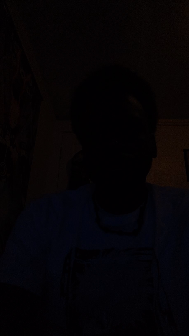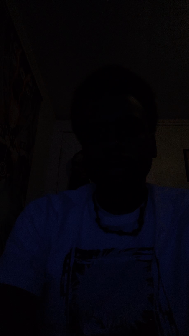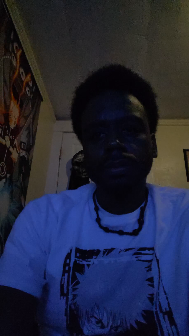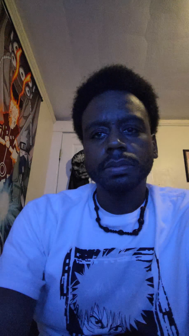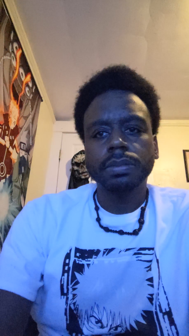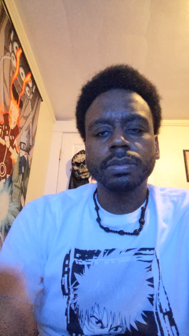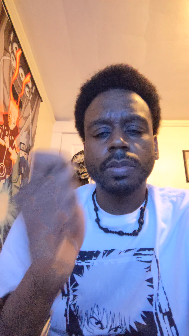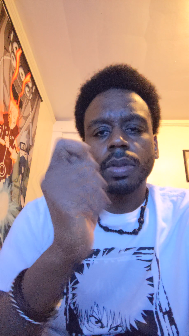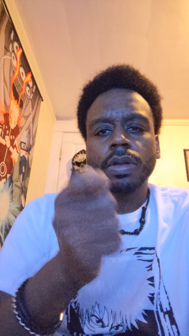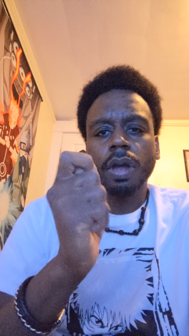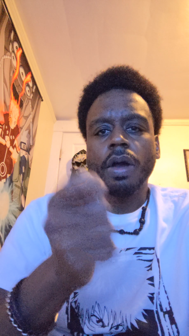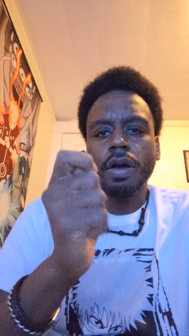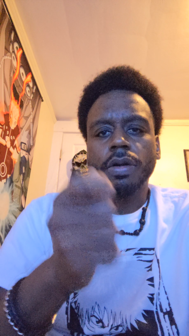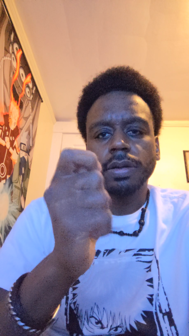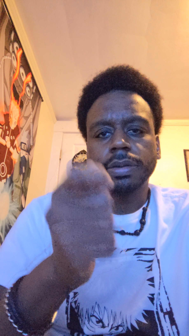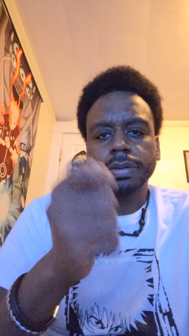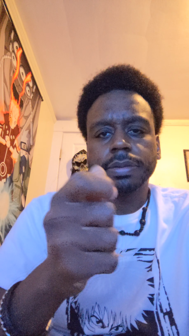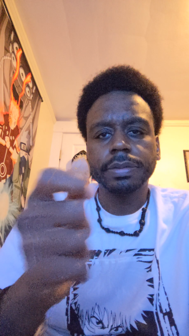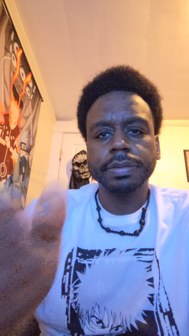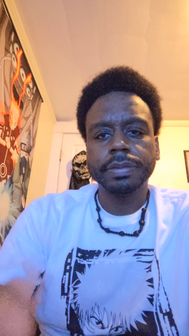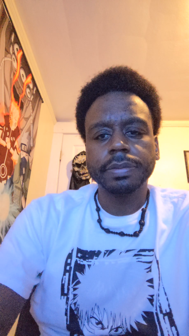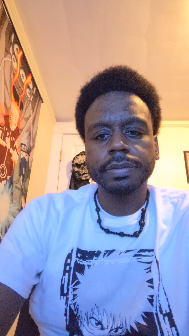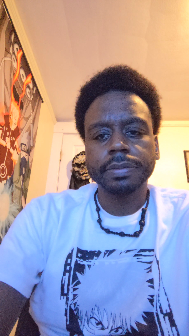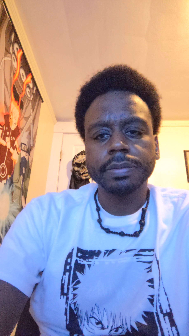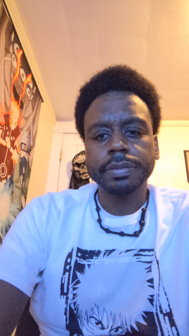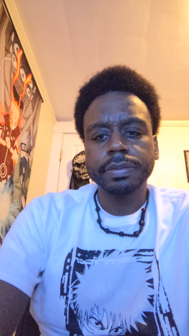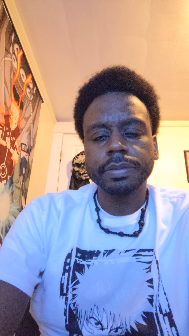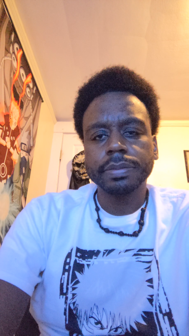cart